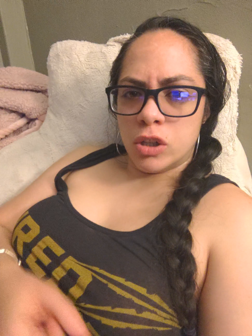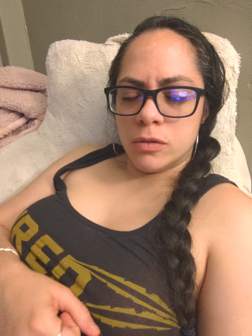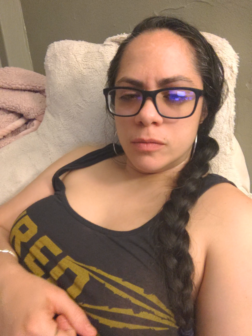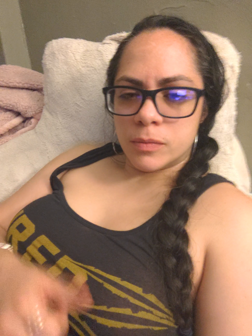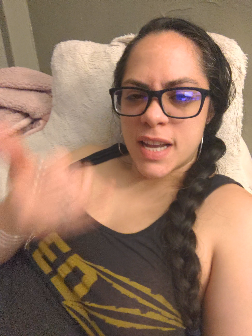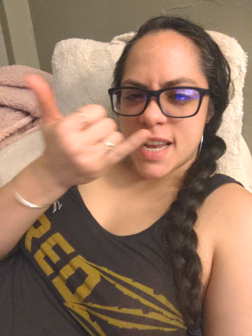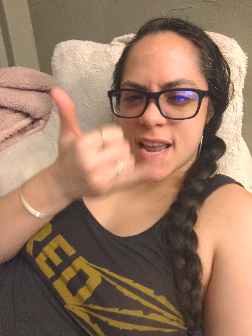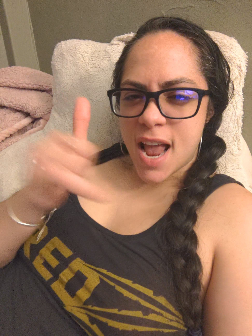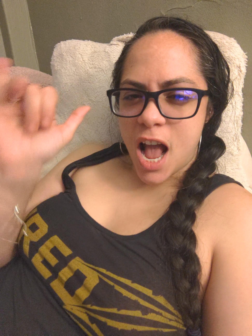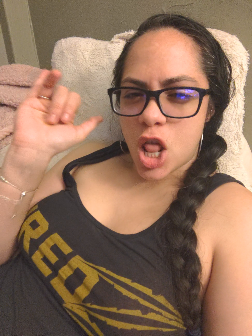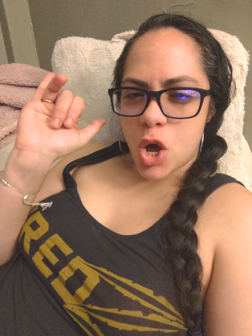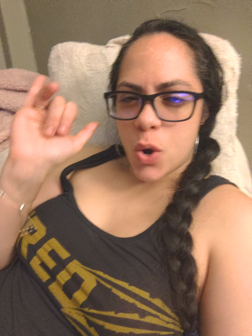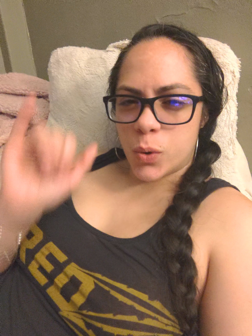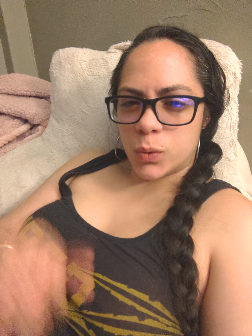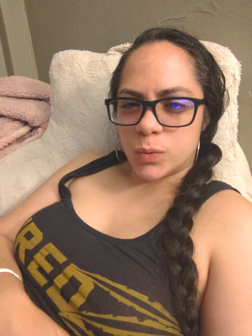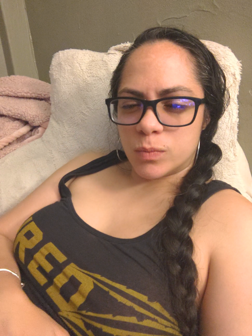yellow